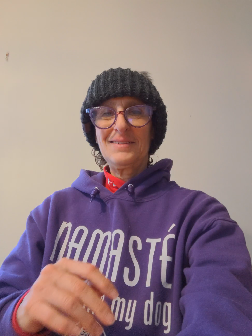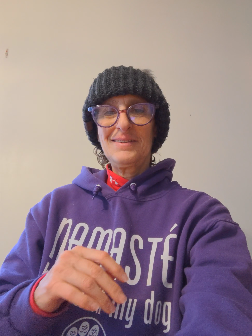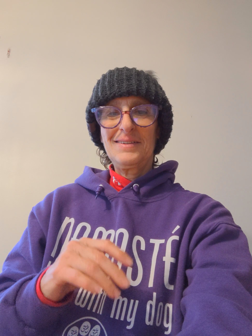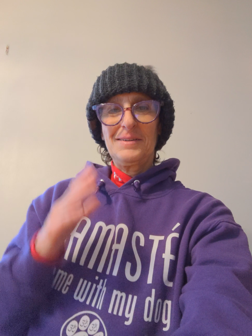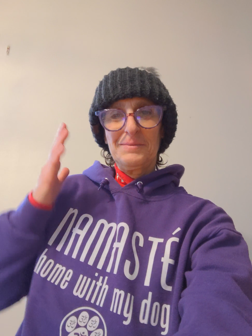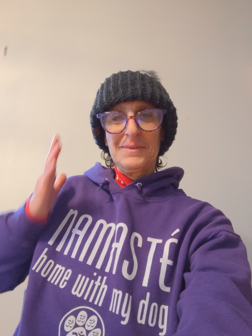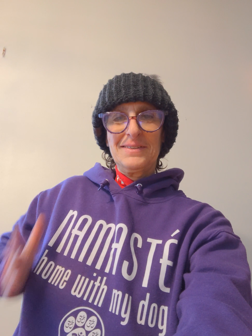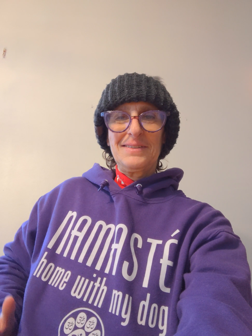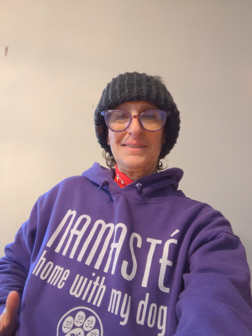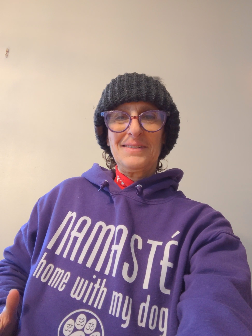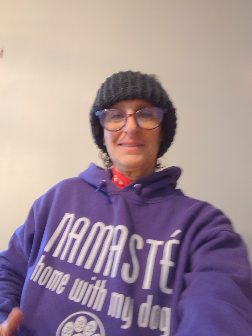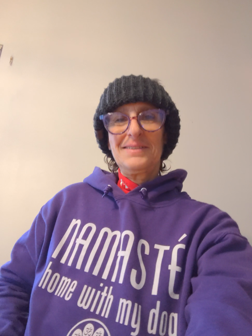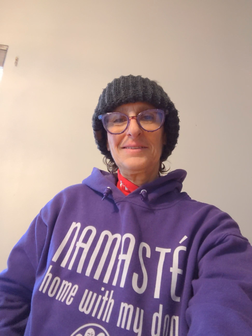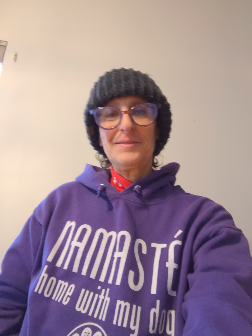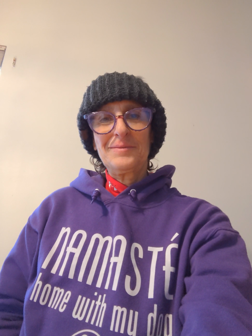beside